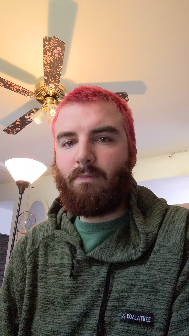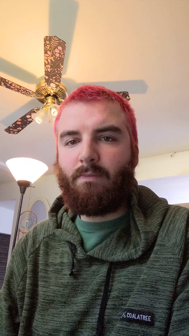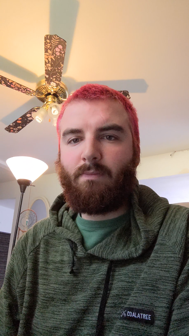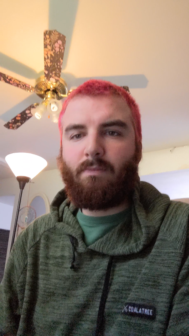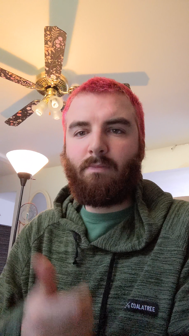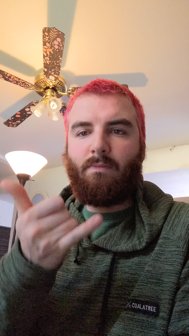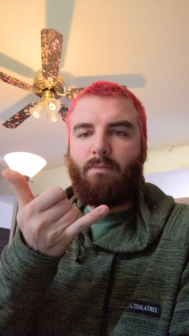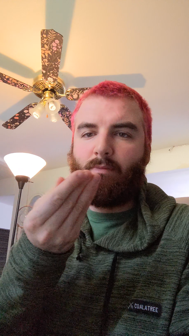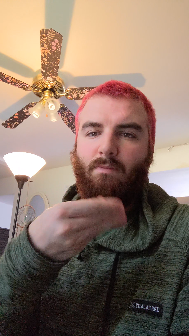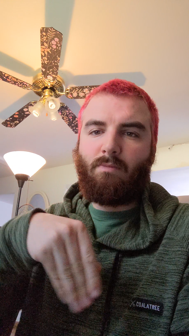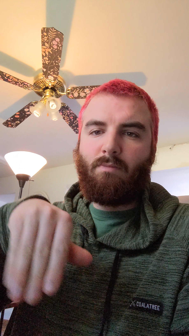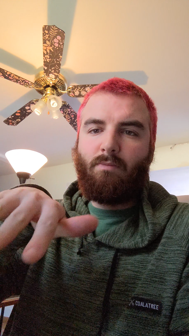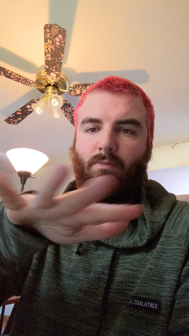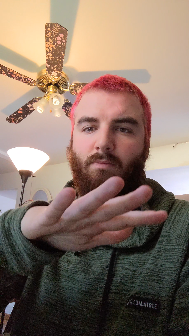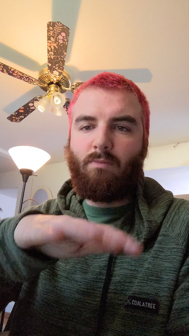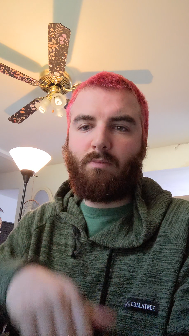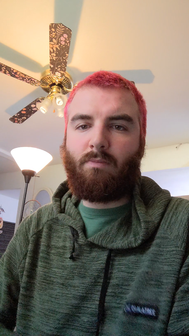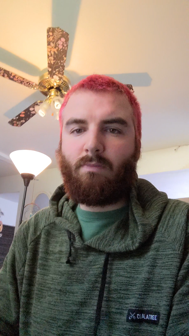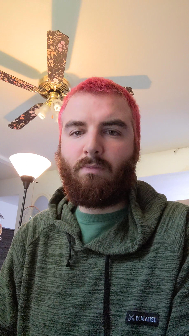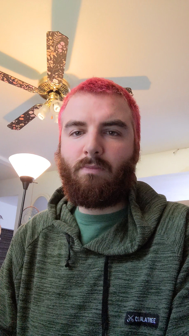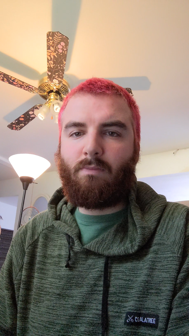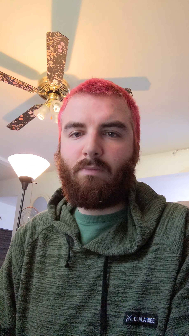playground